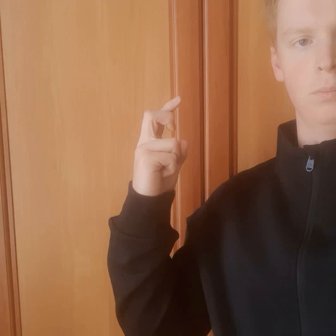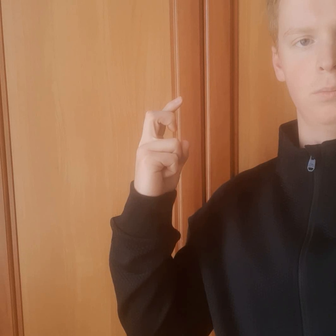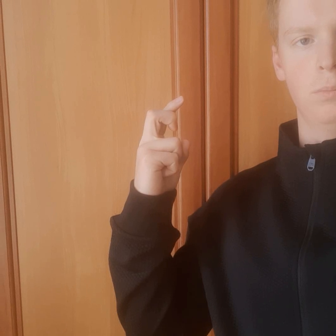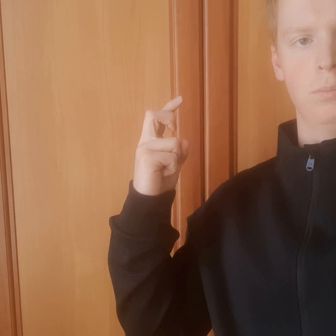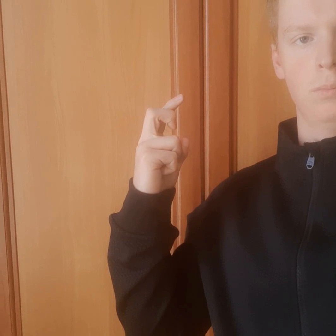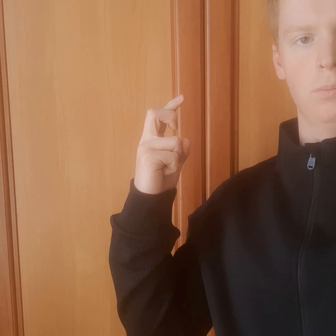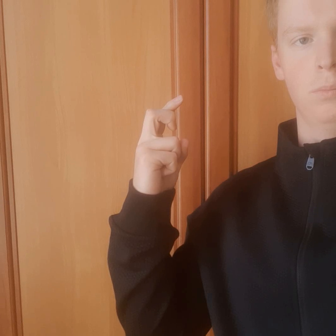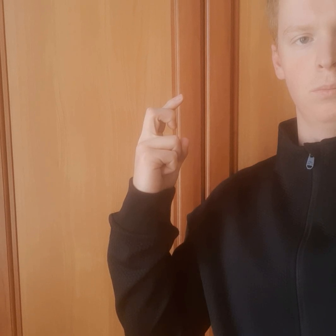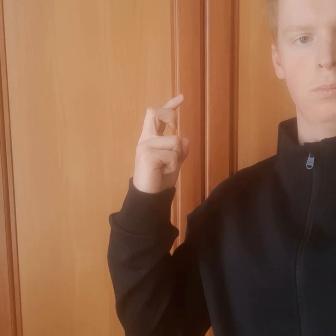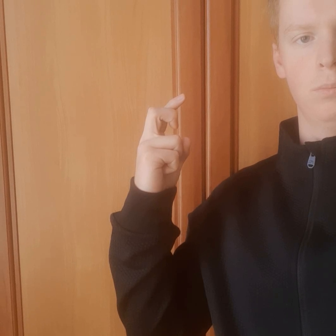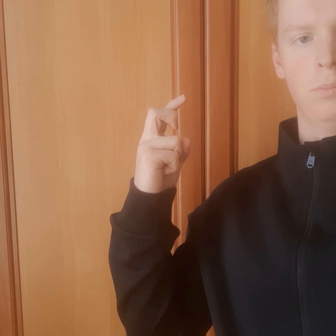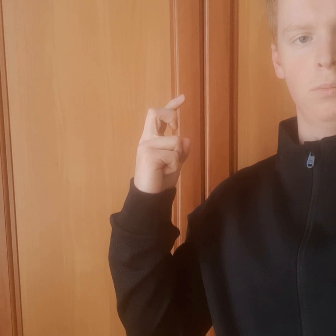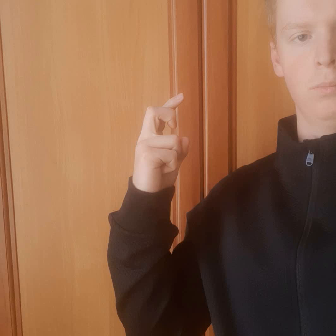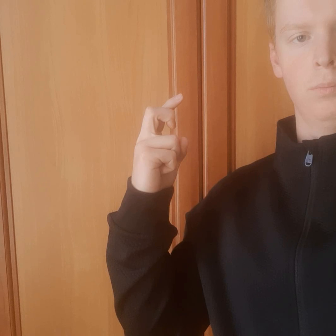Б